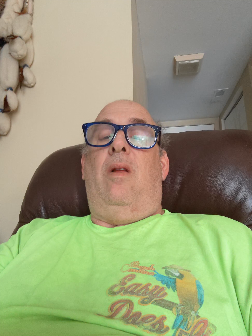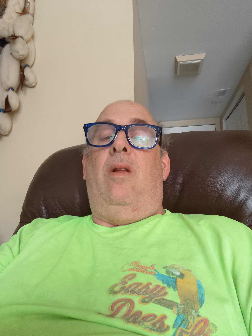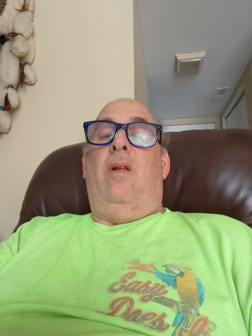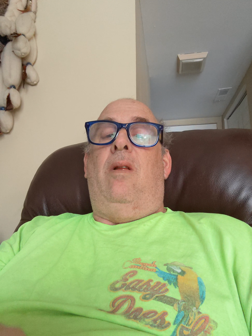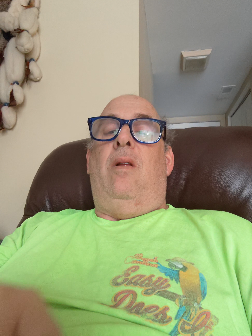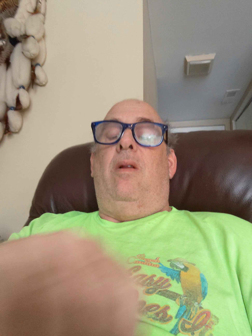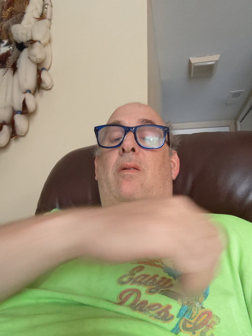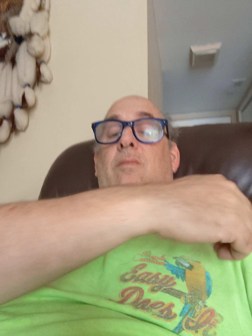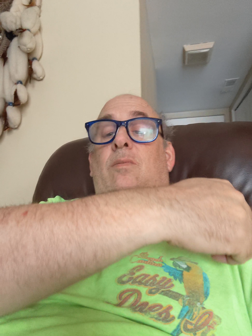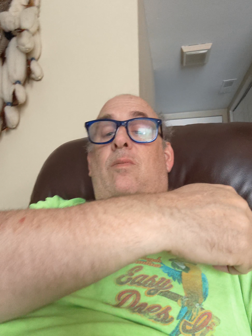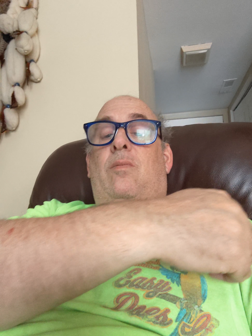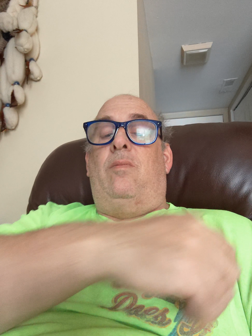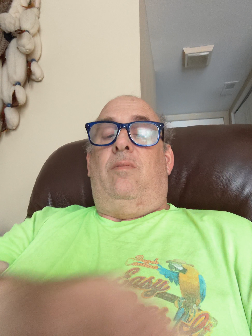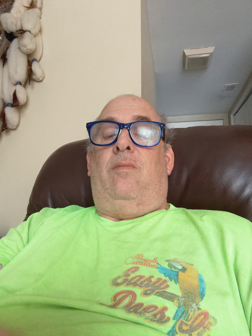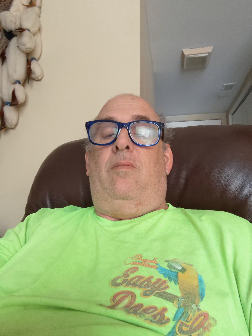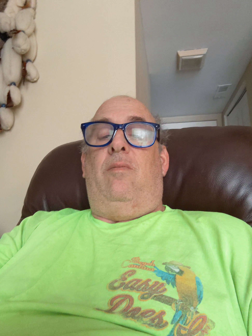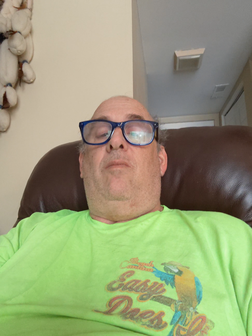arm